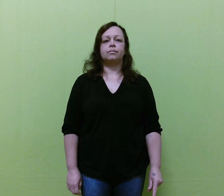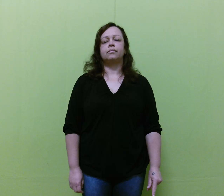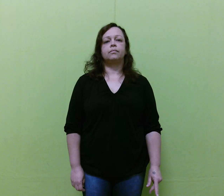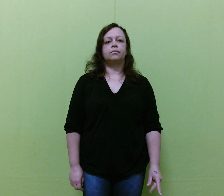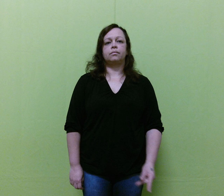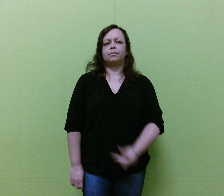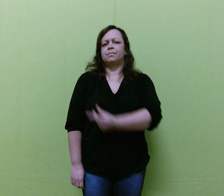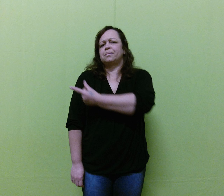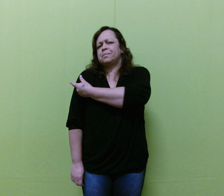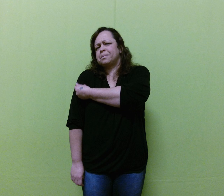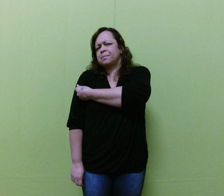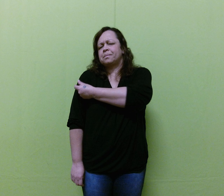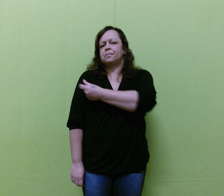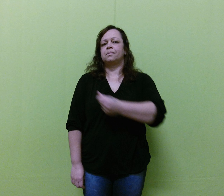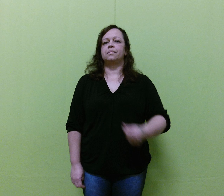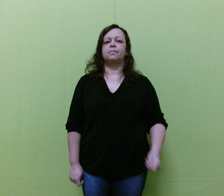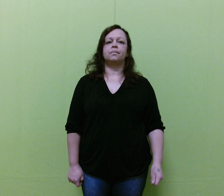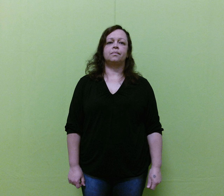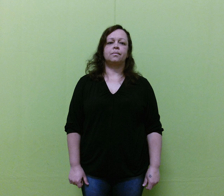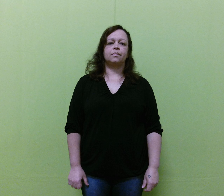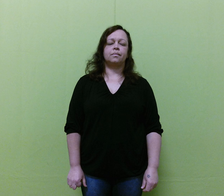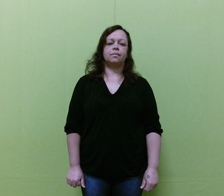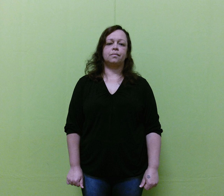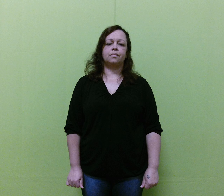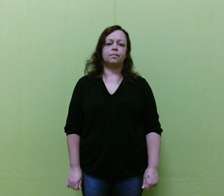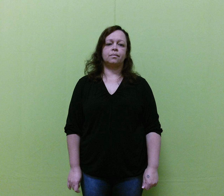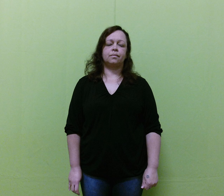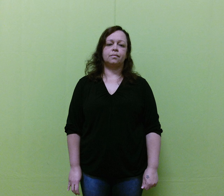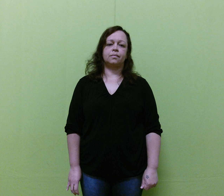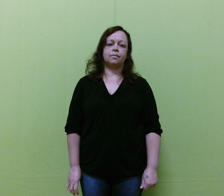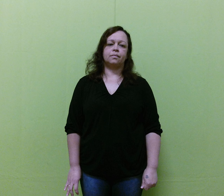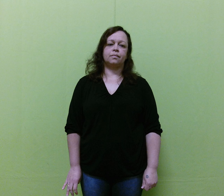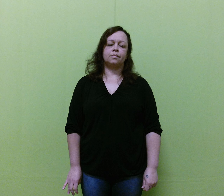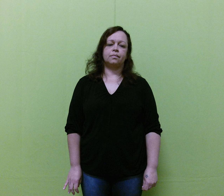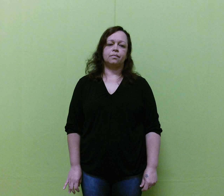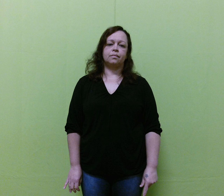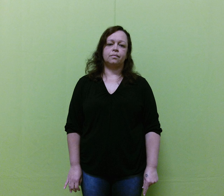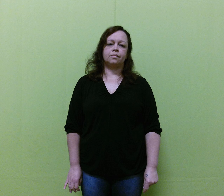vacina